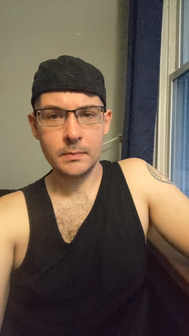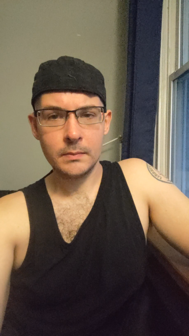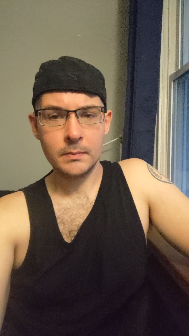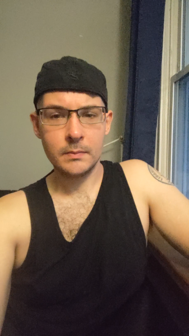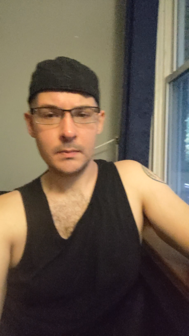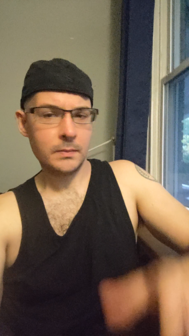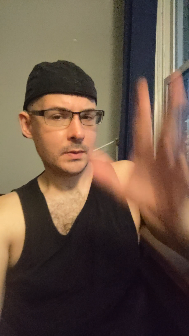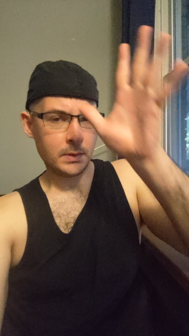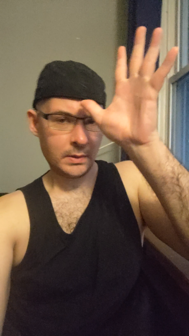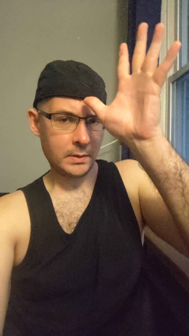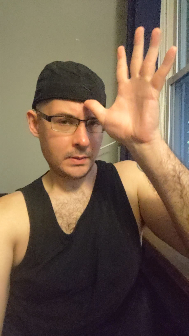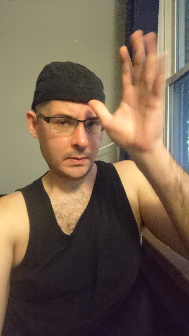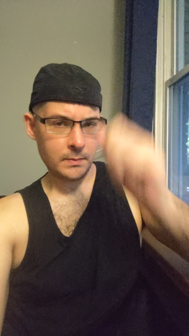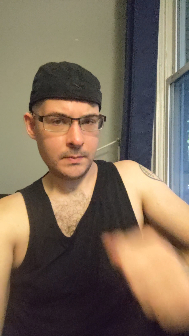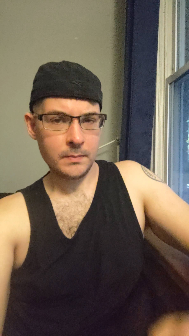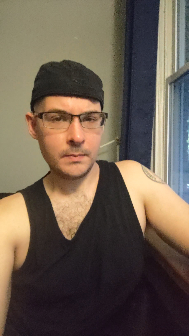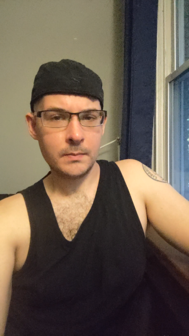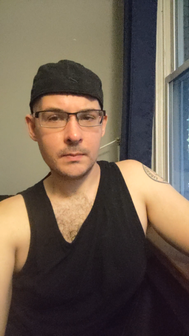daddy